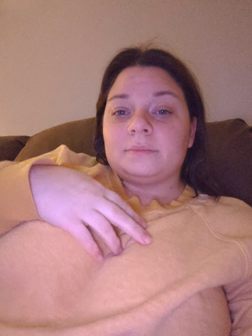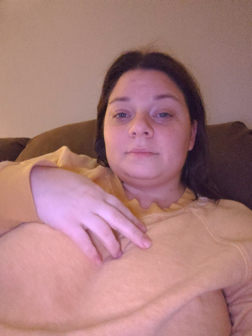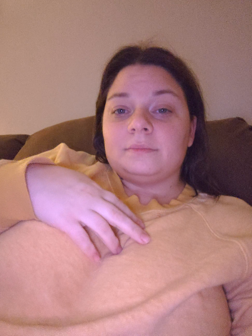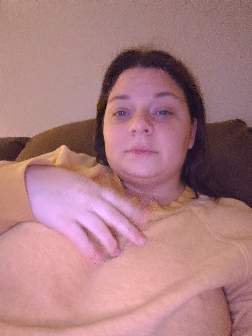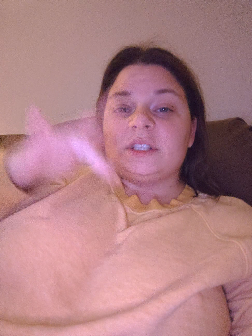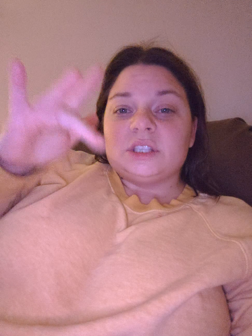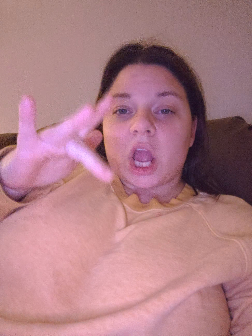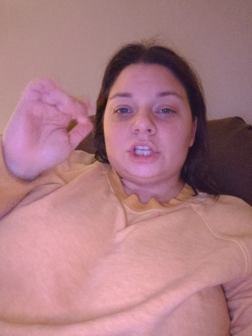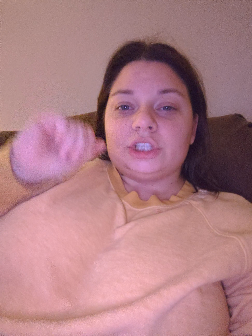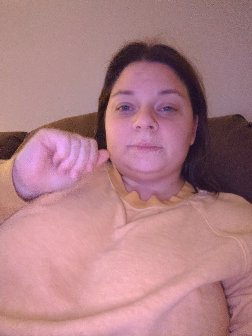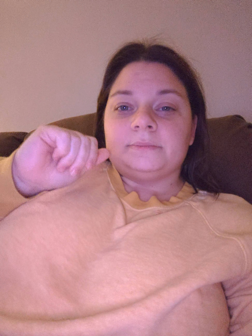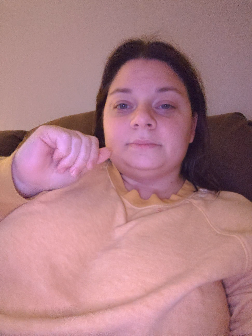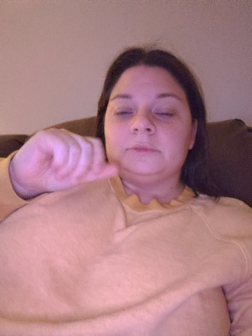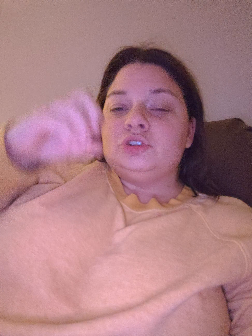touch